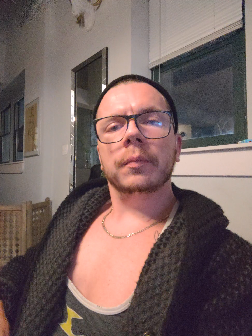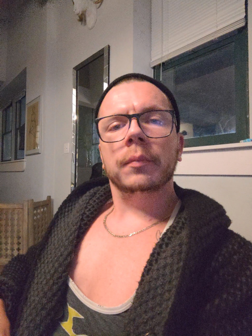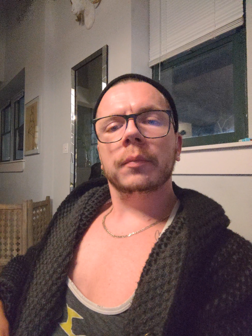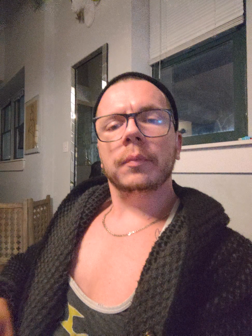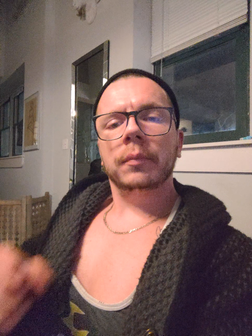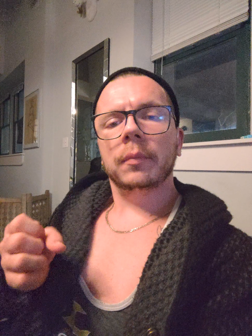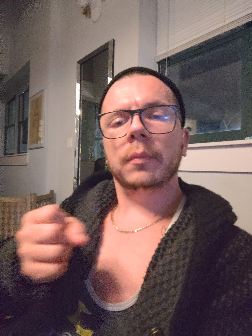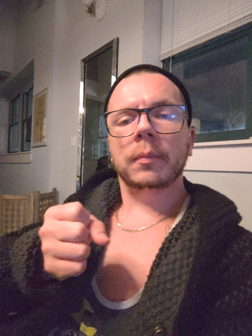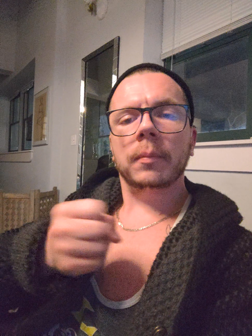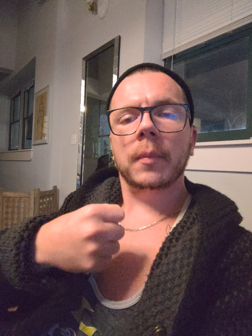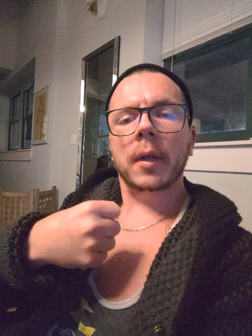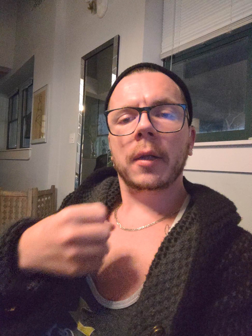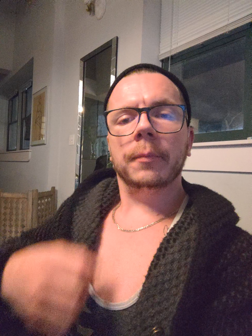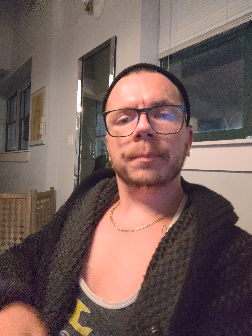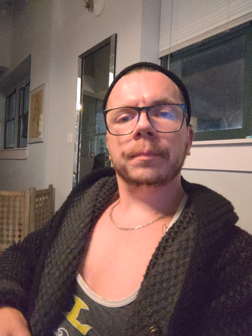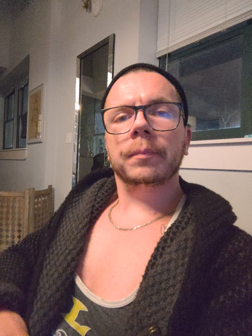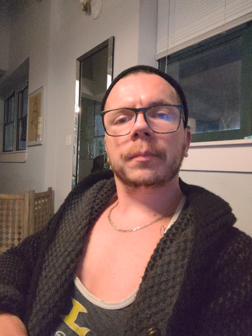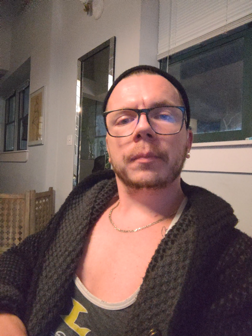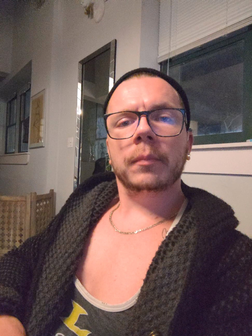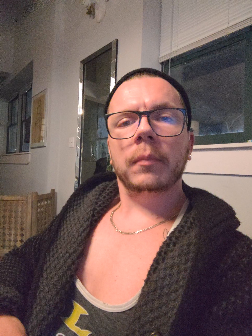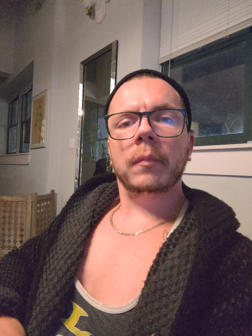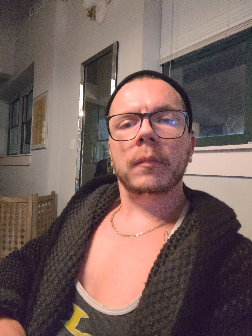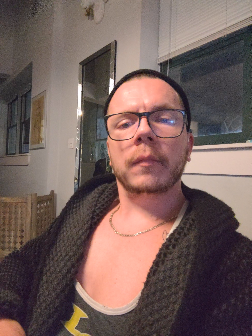make